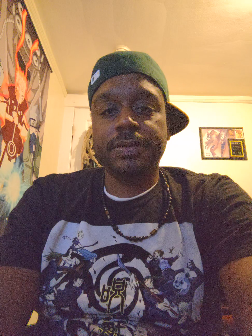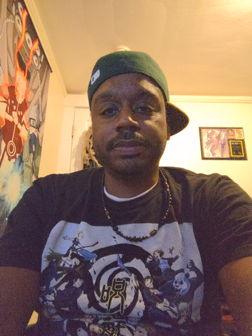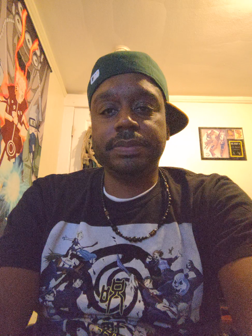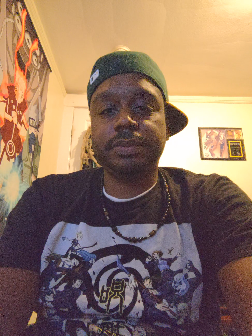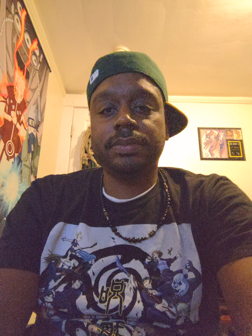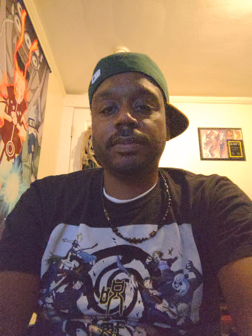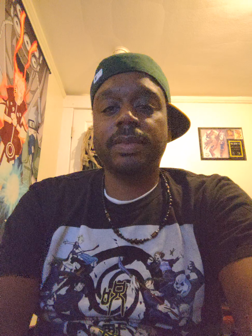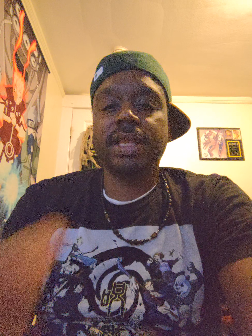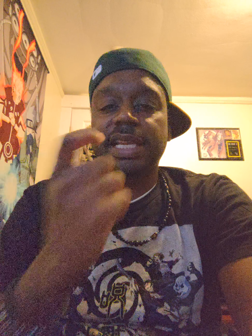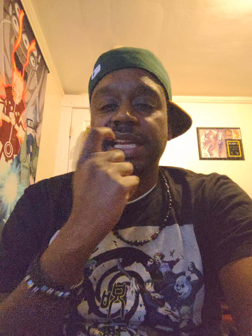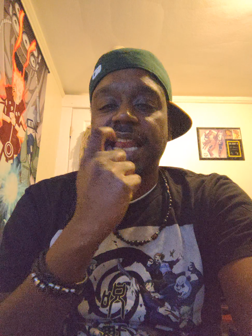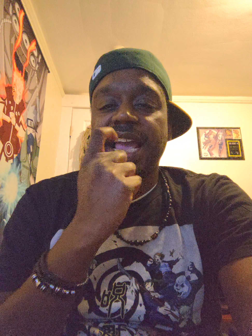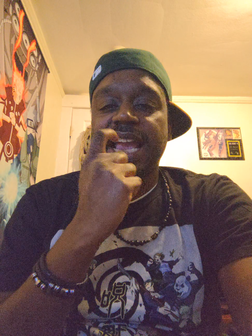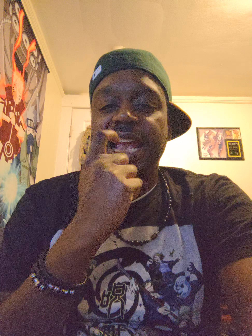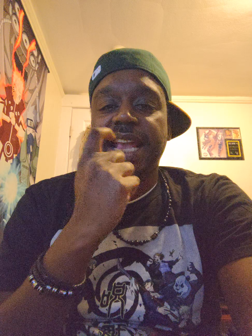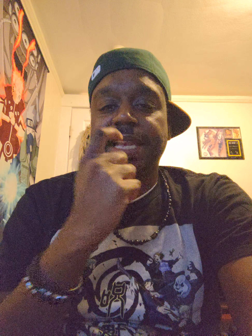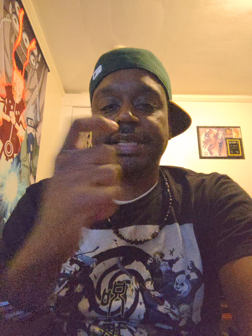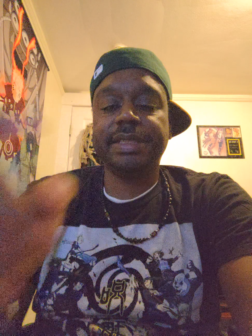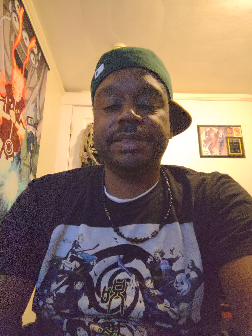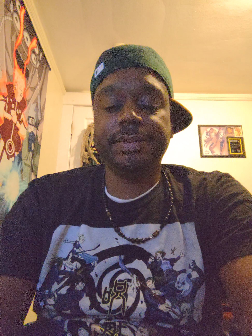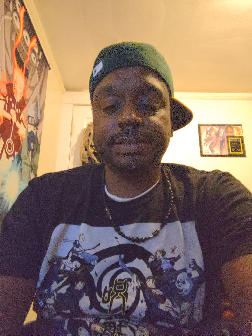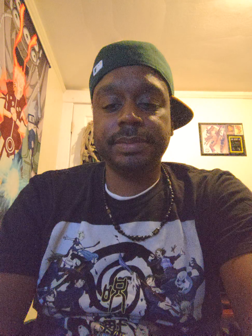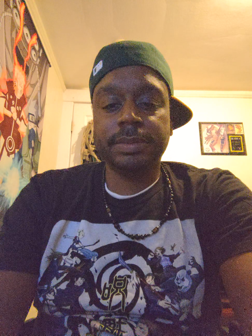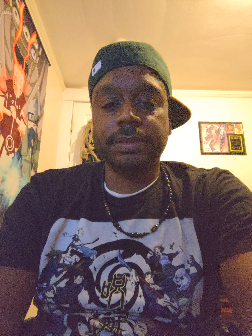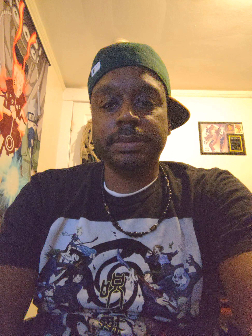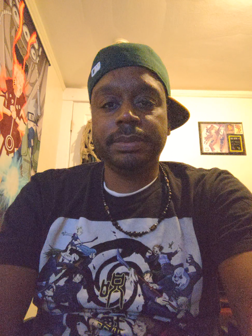window